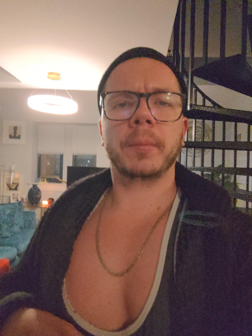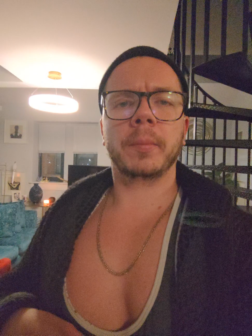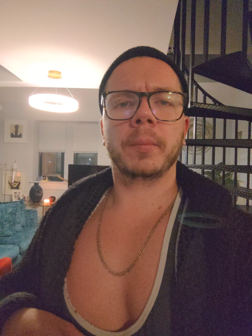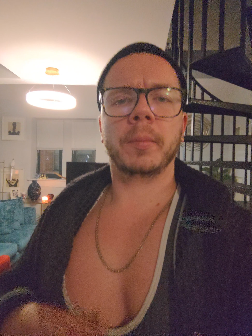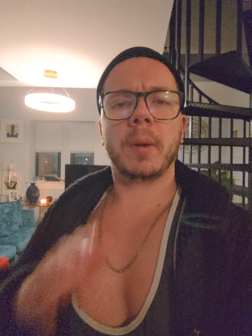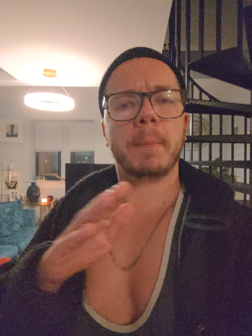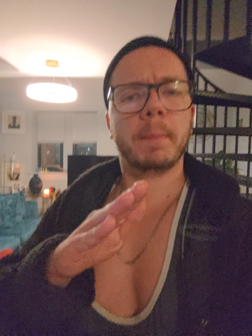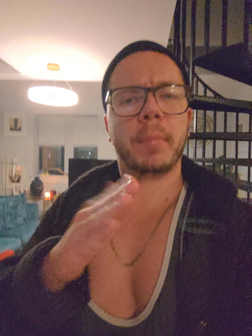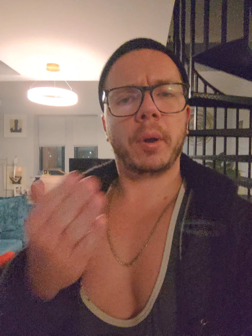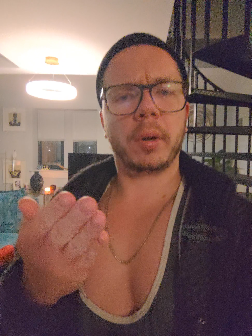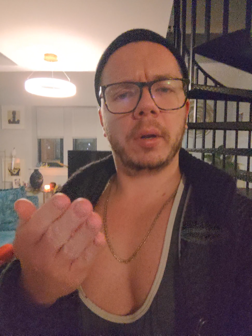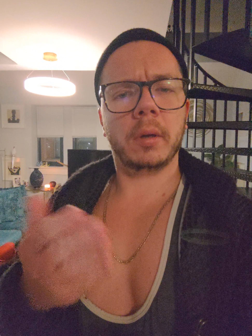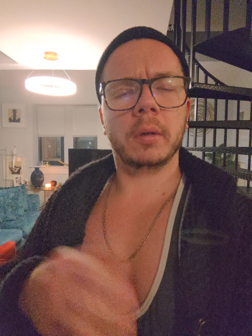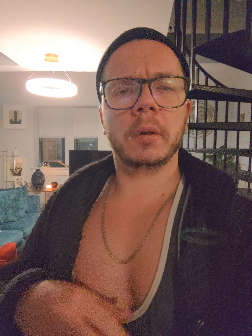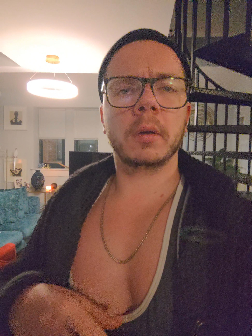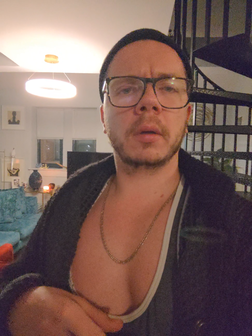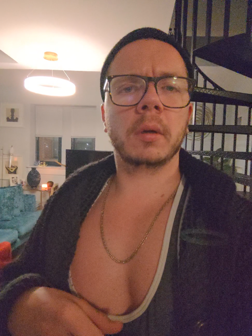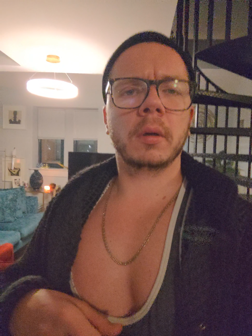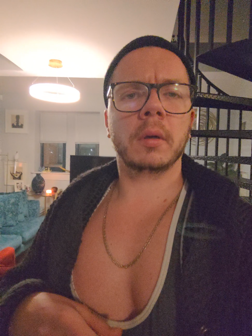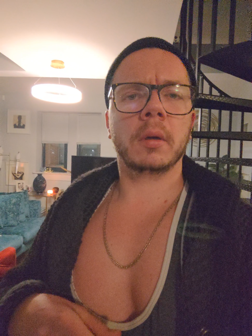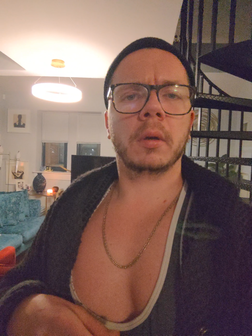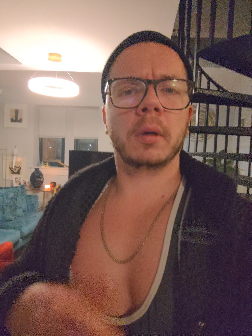book